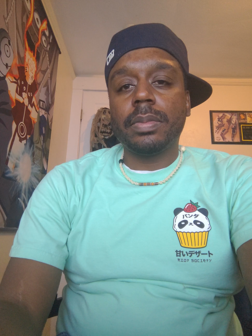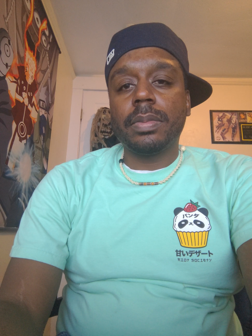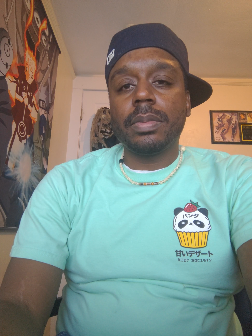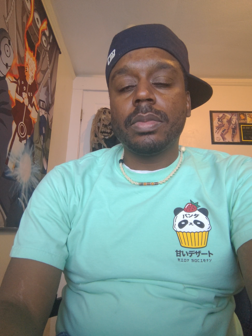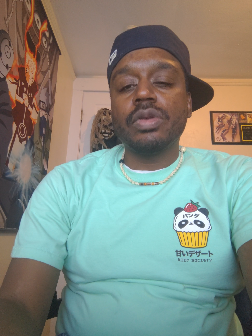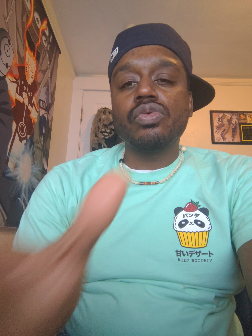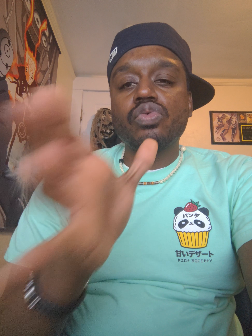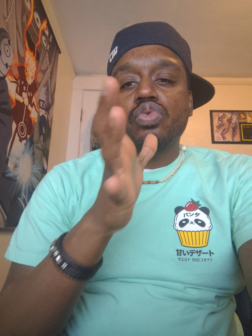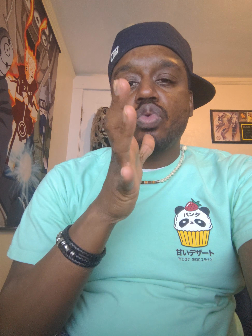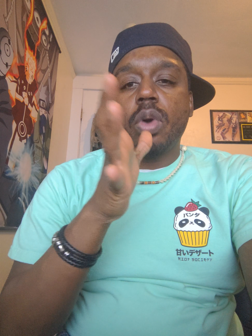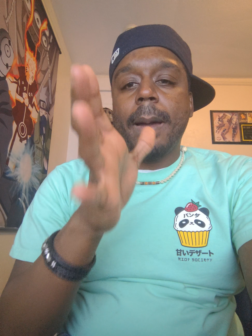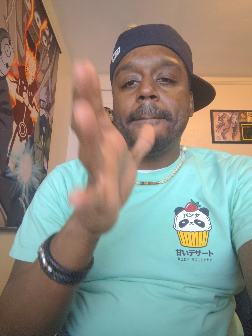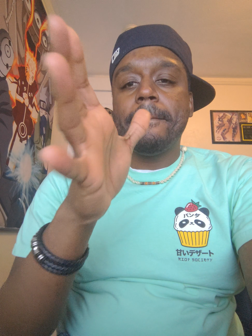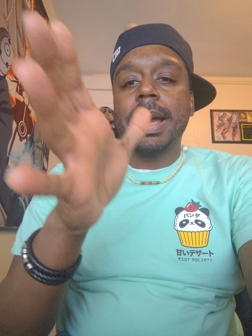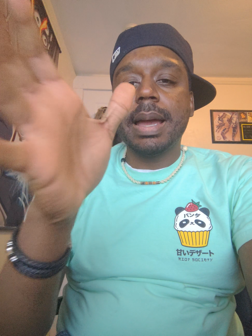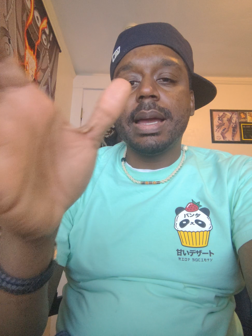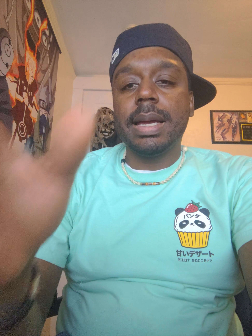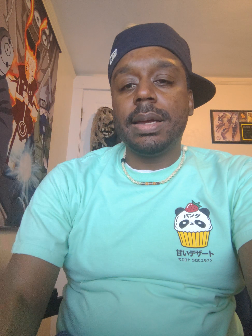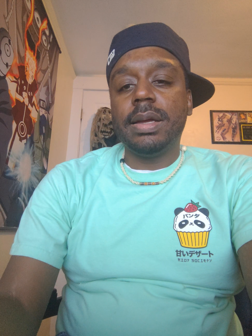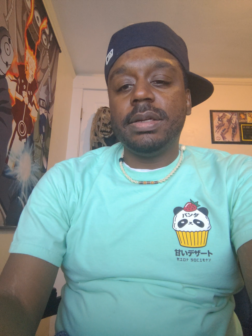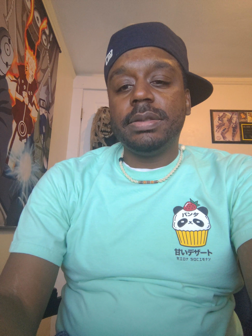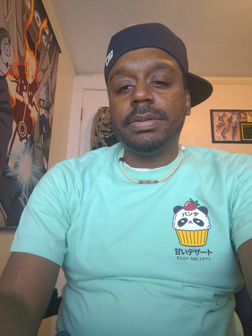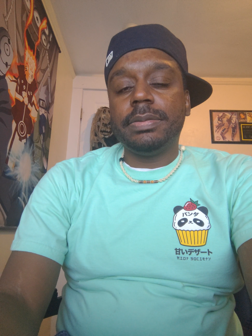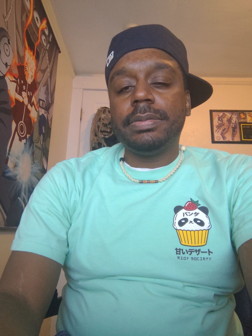grandma